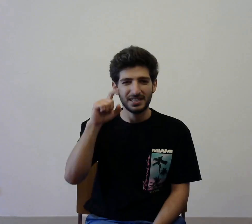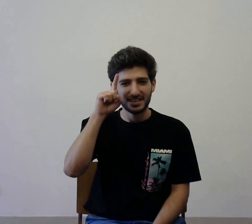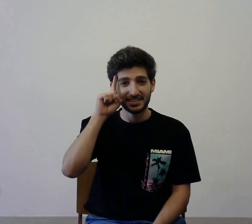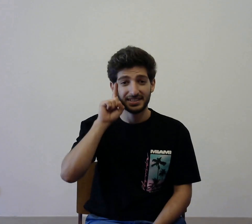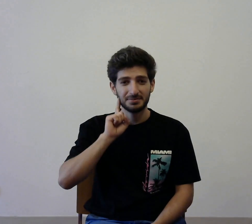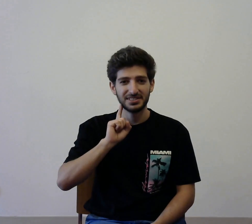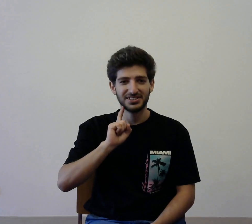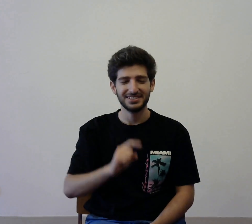azərbaycan